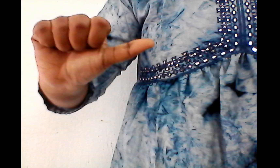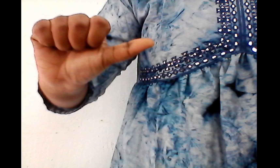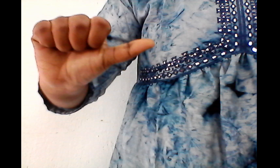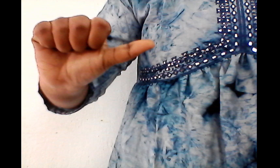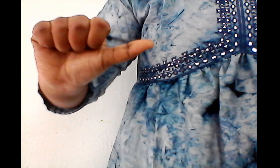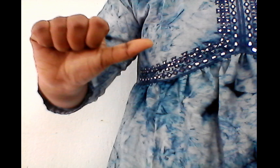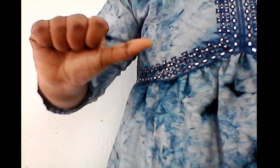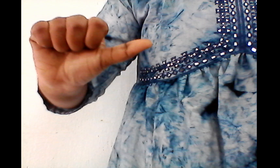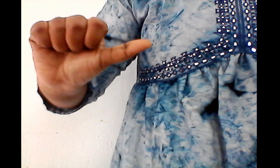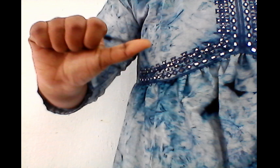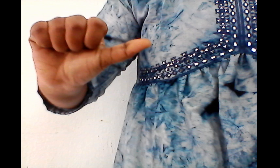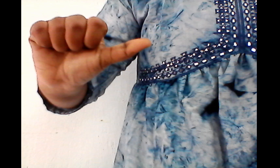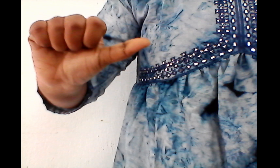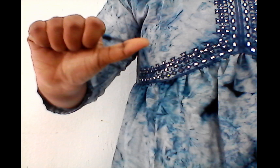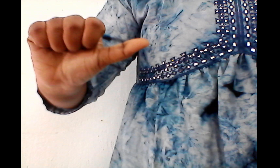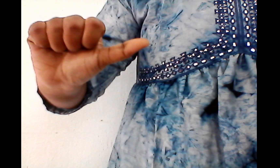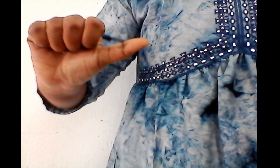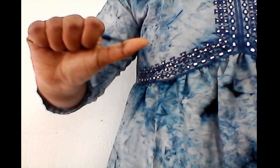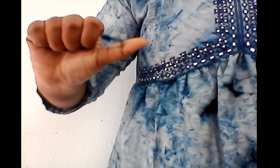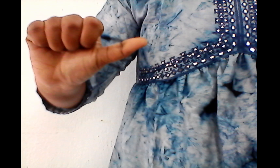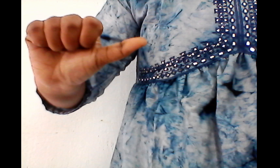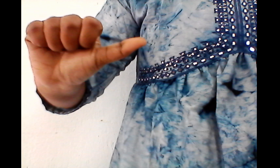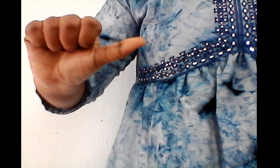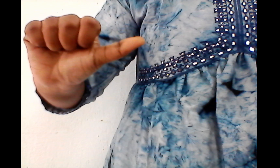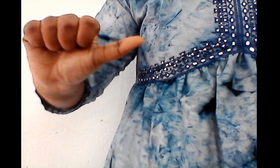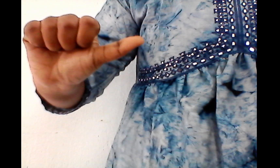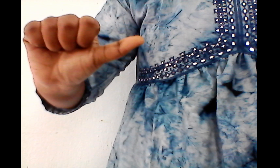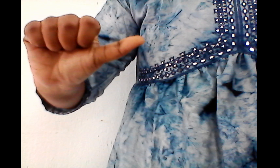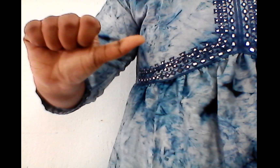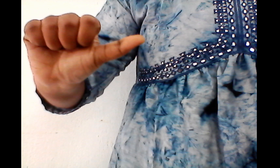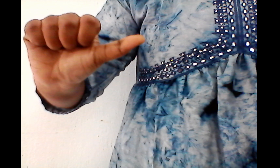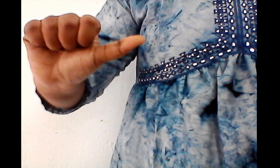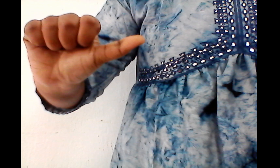എ